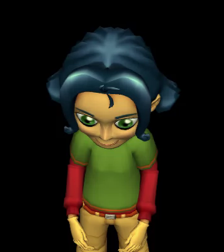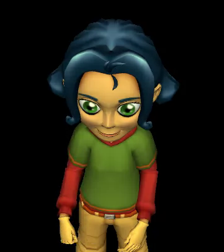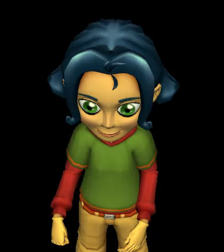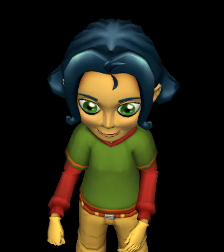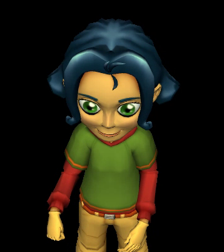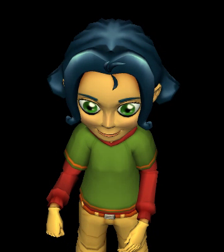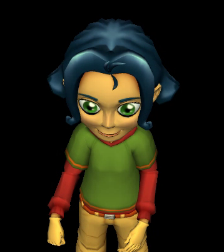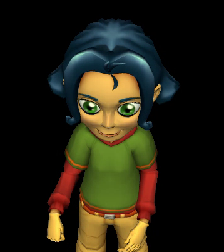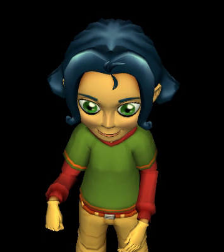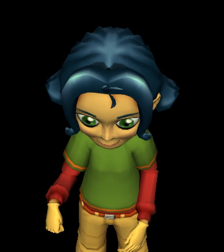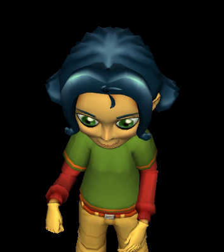أمتعة